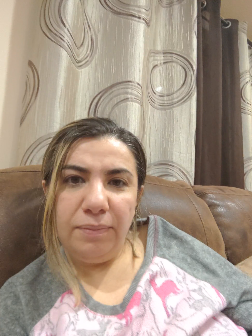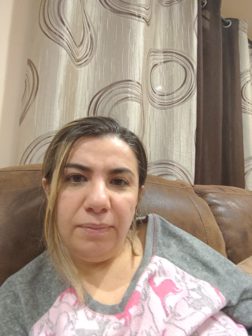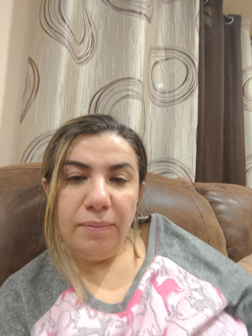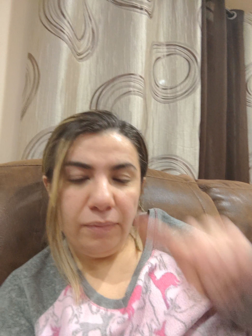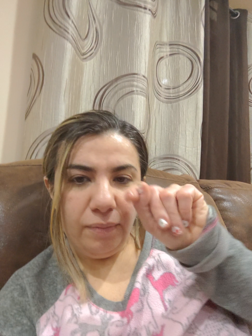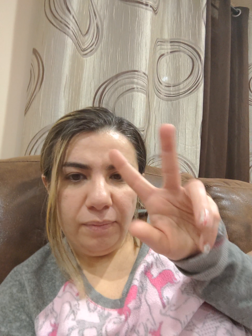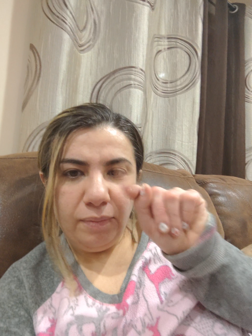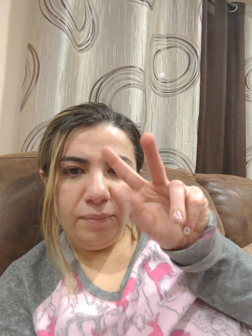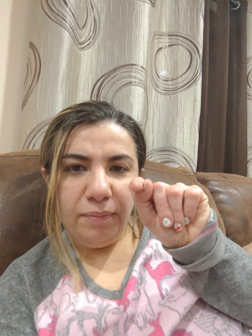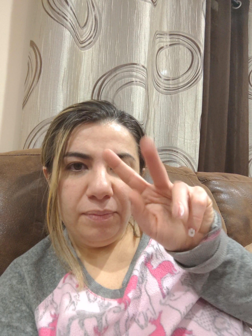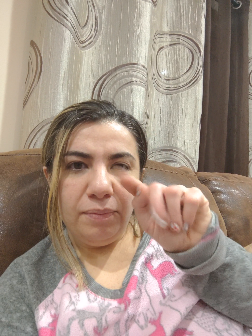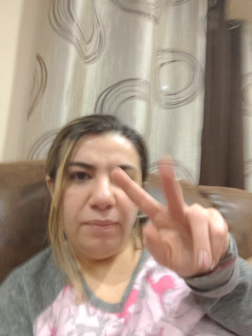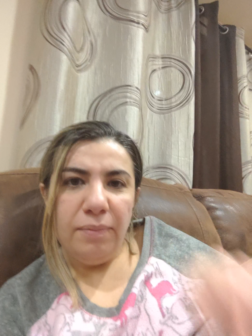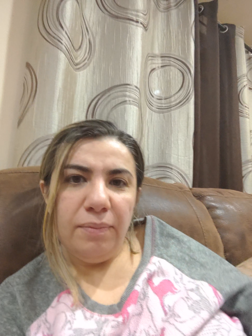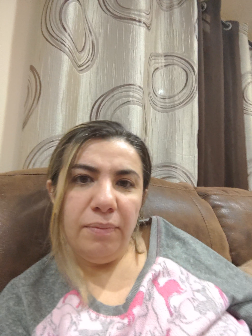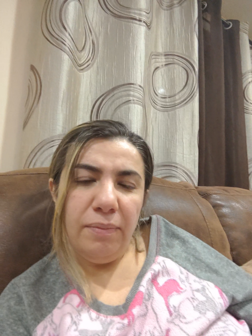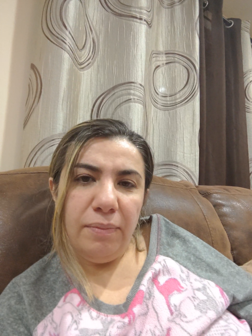TV